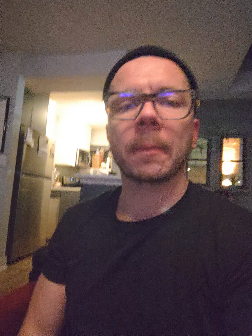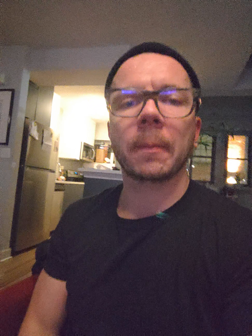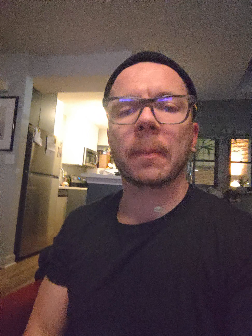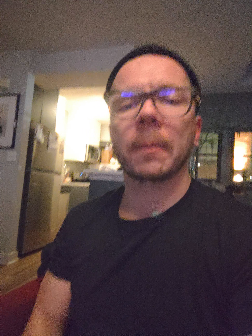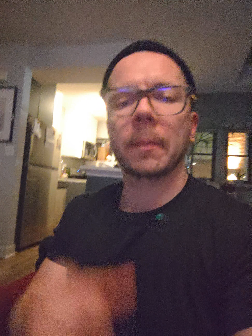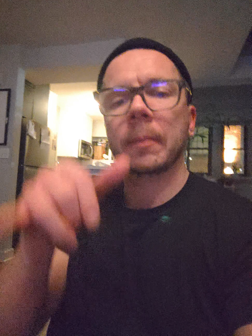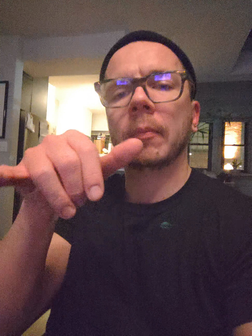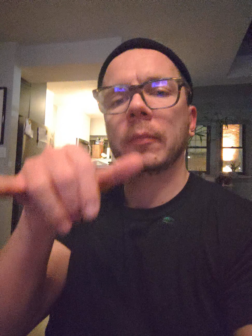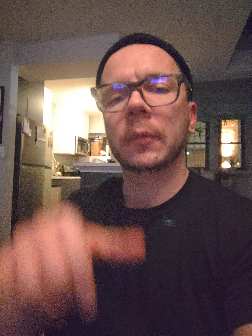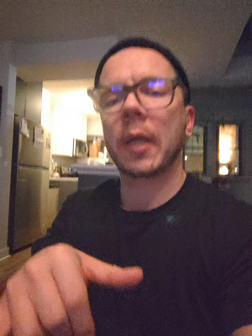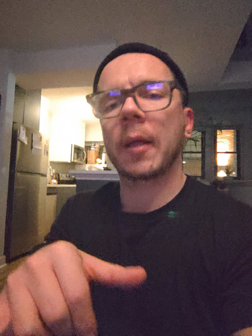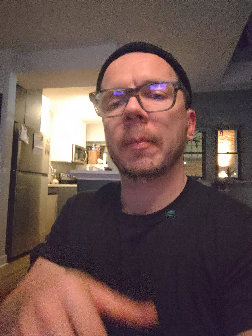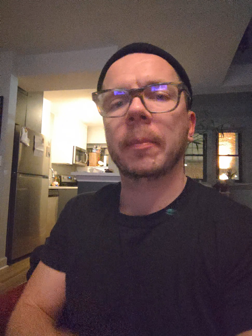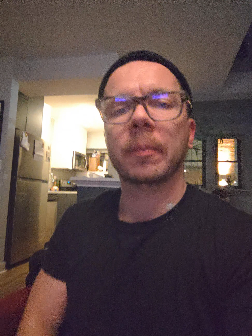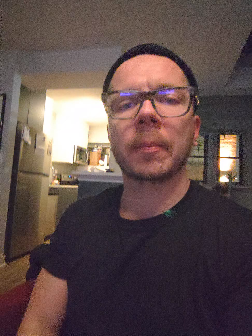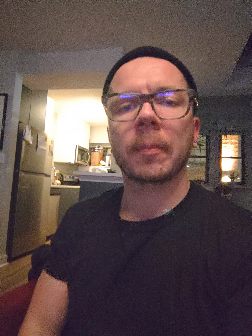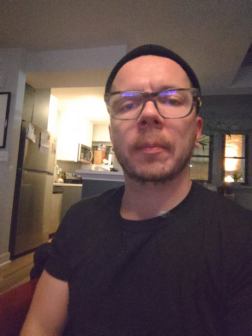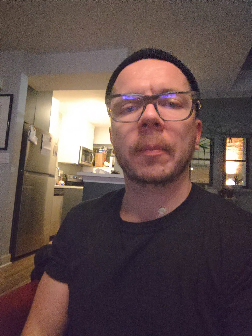stay